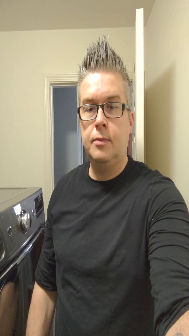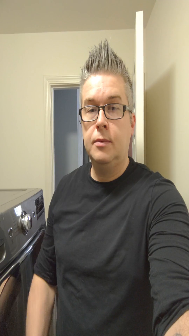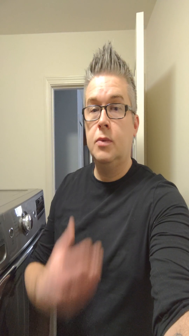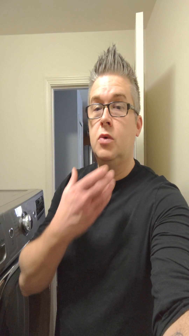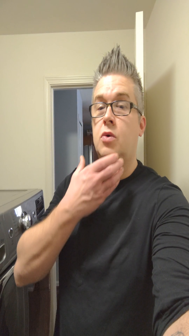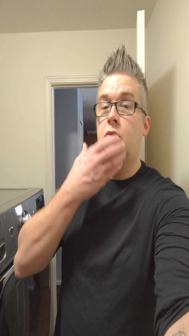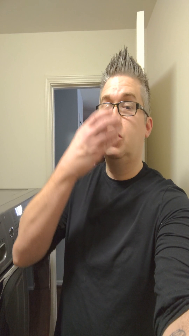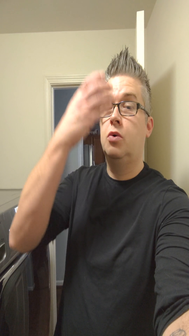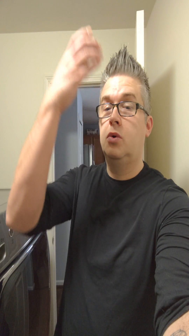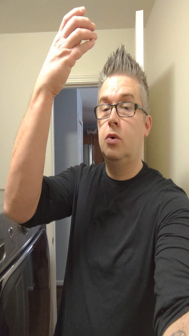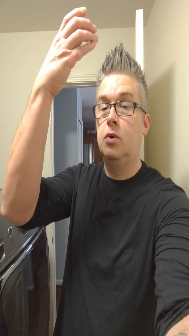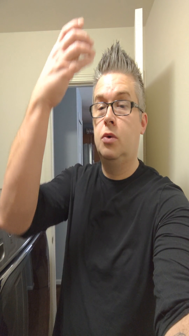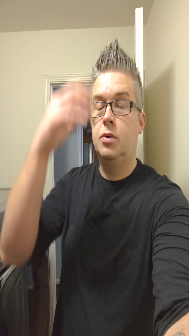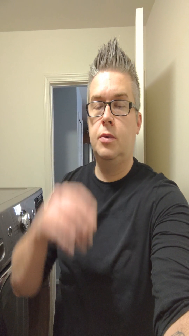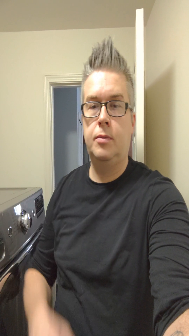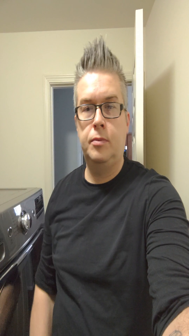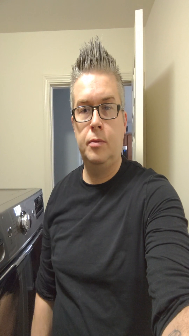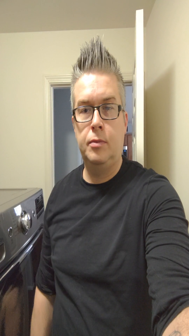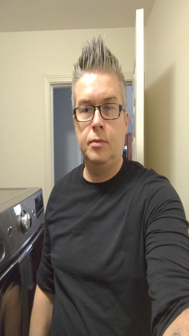giraffe